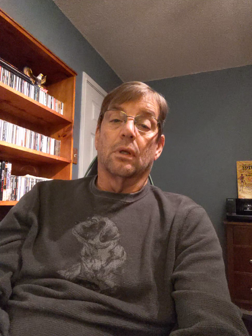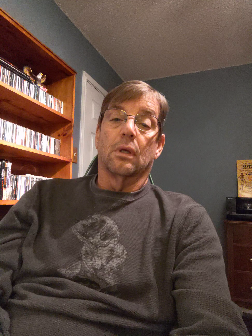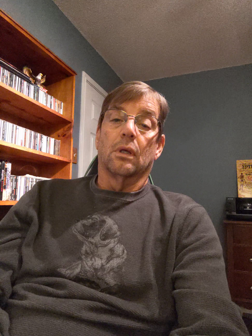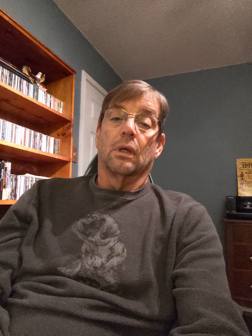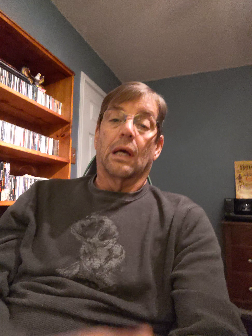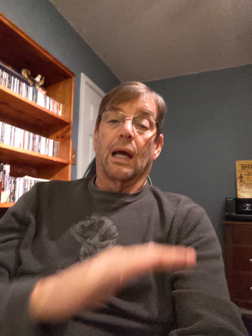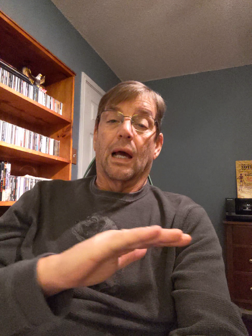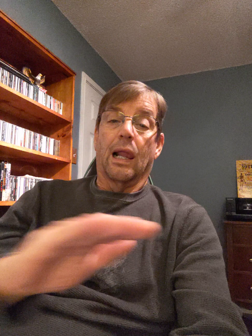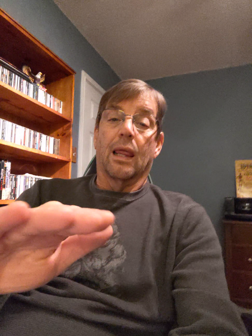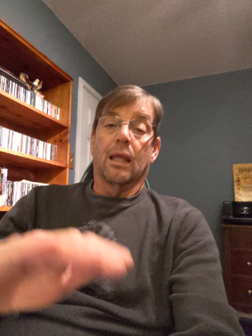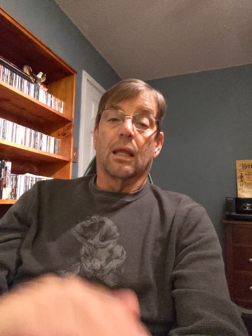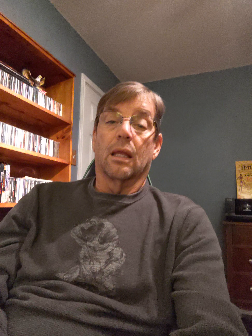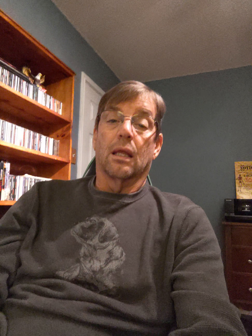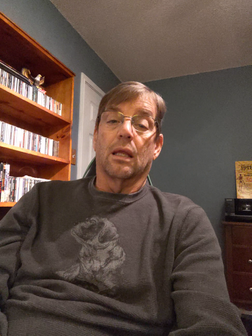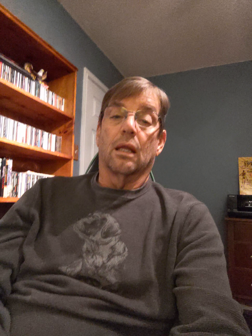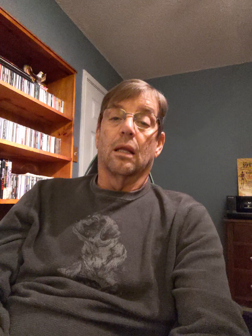clean